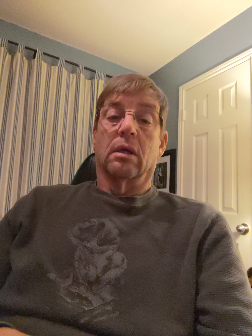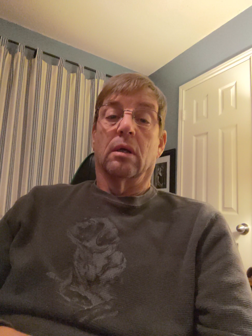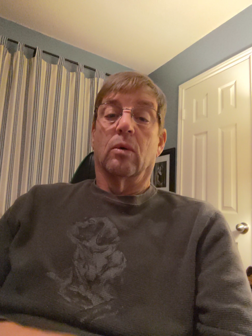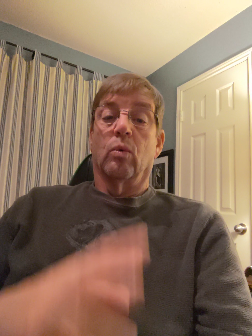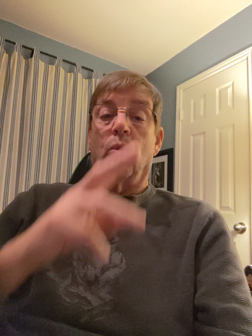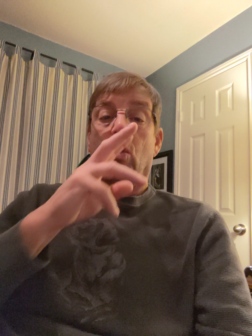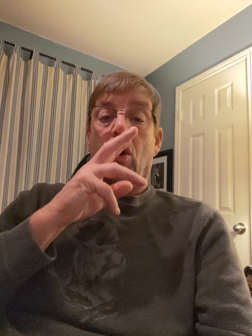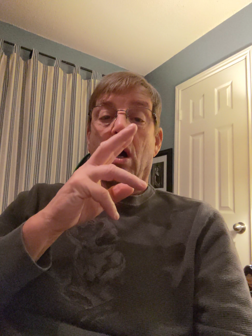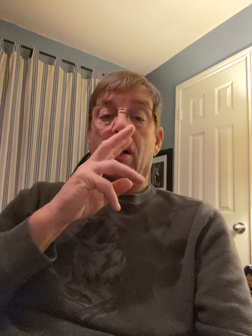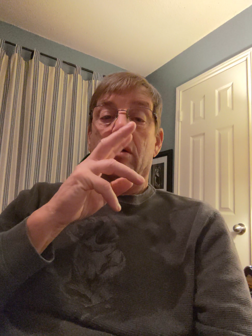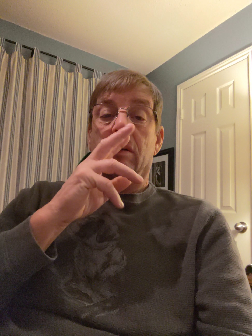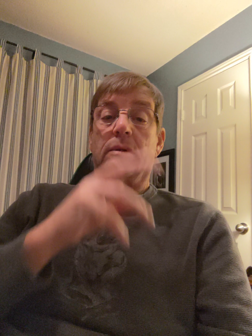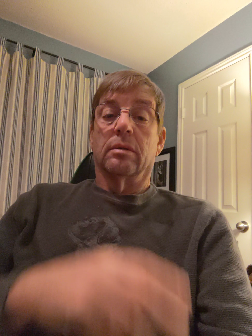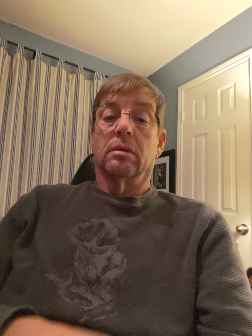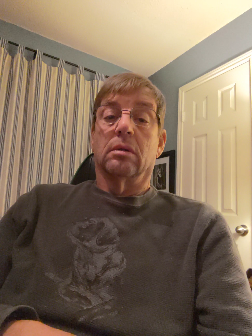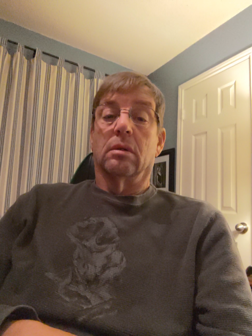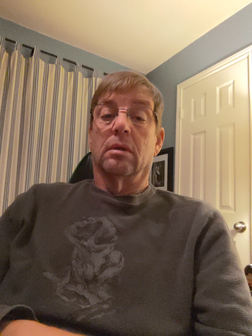water